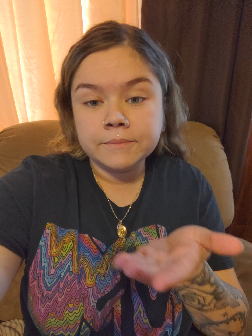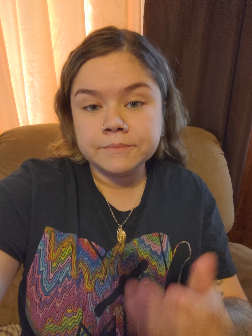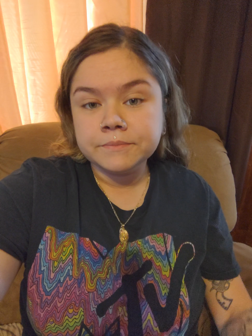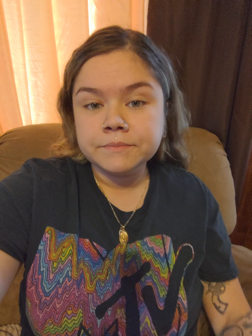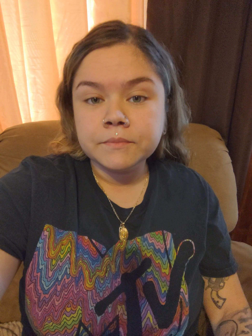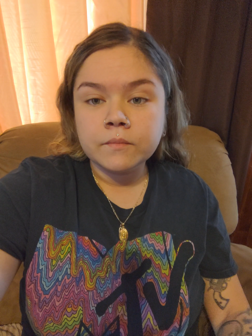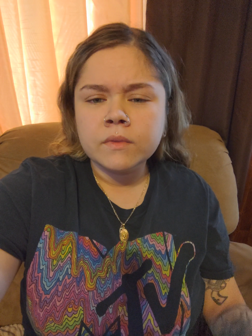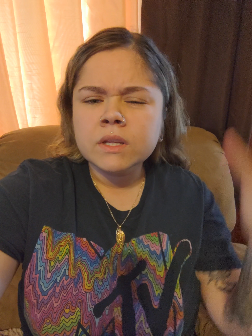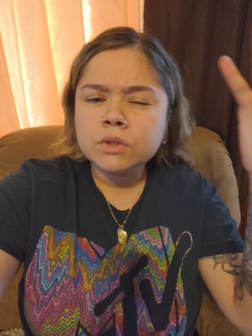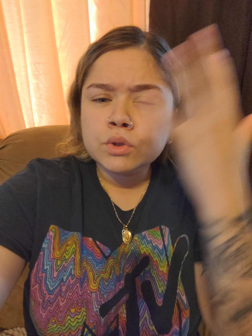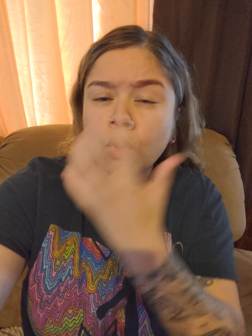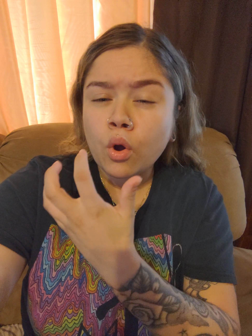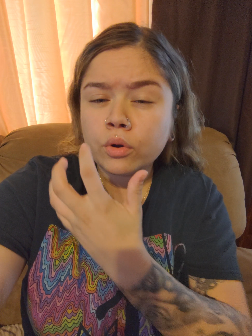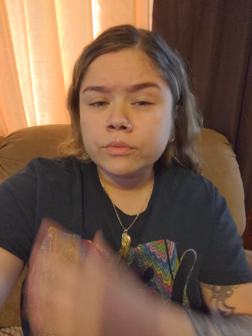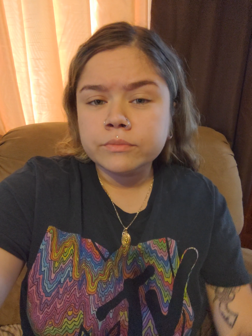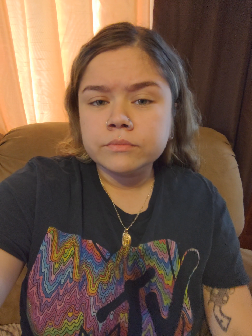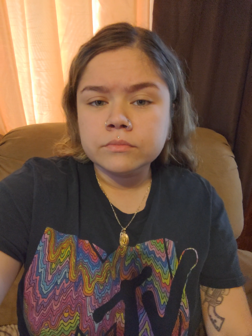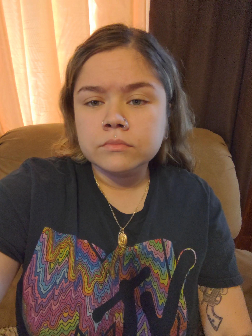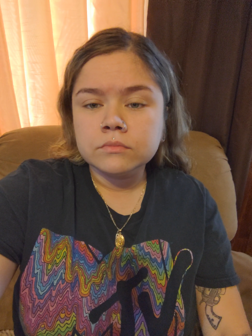dark